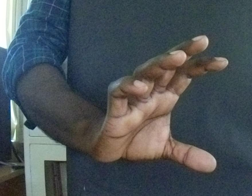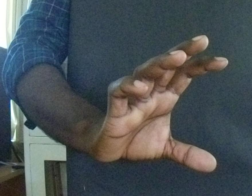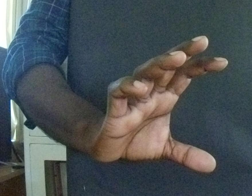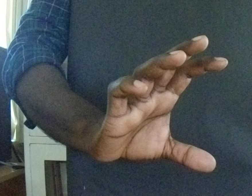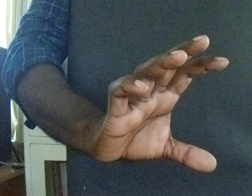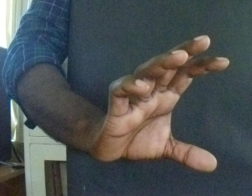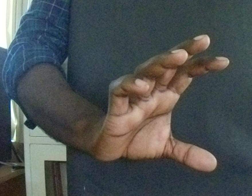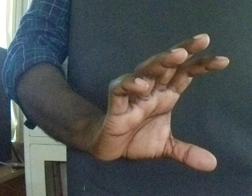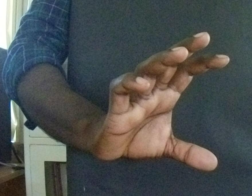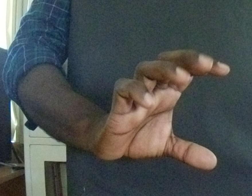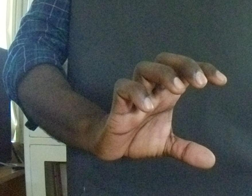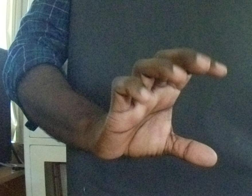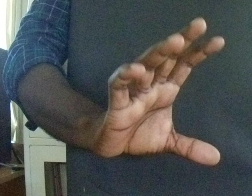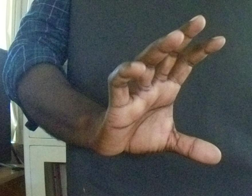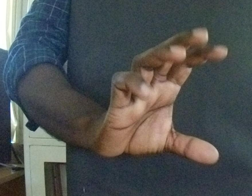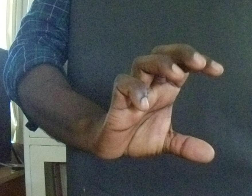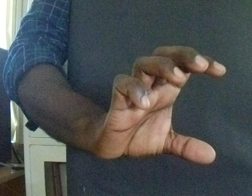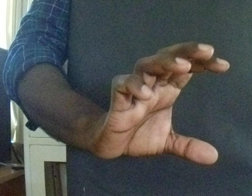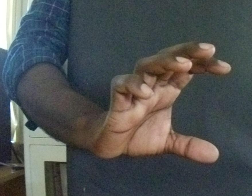pain